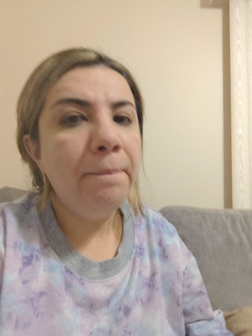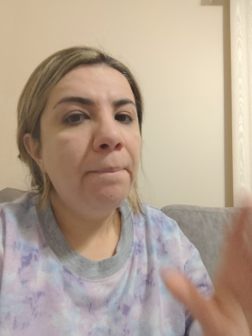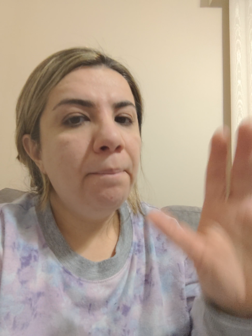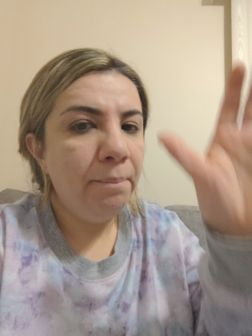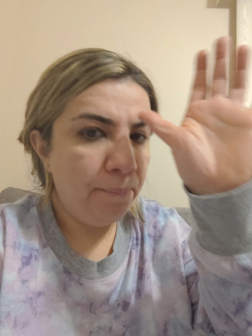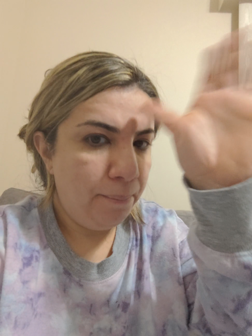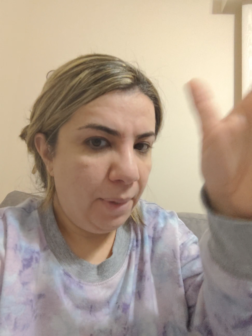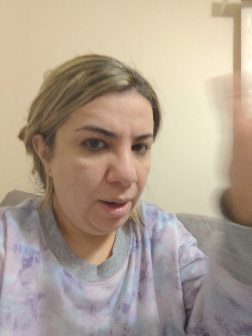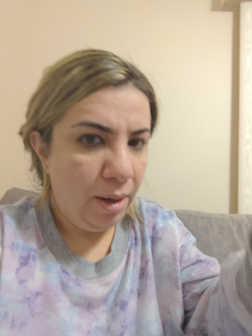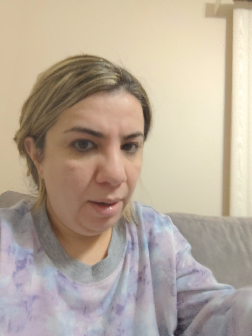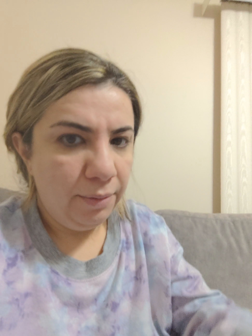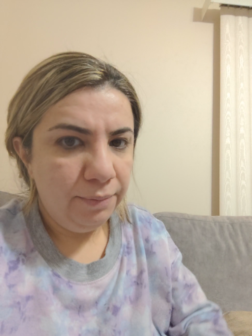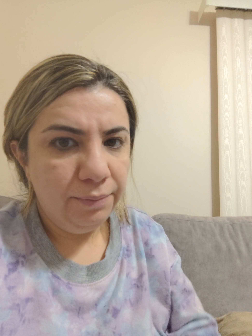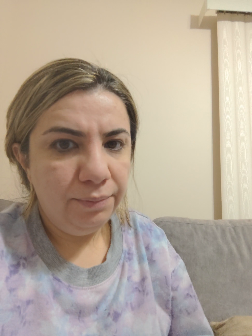grandpa